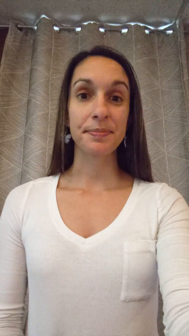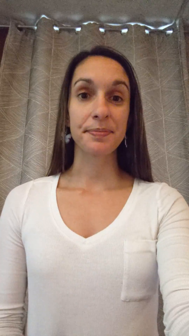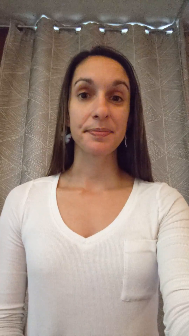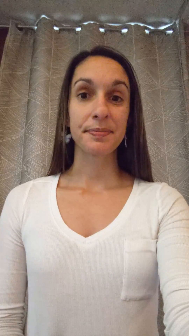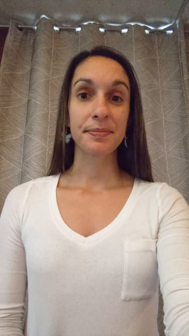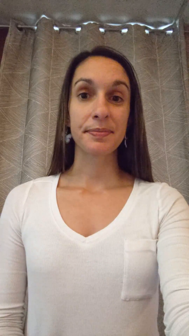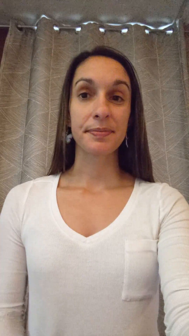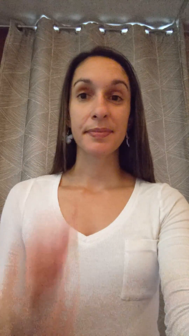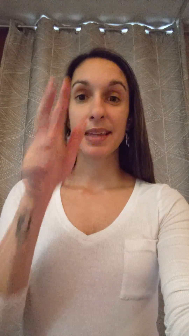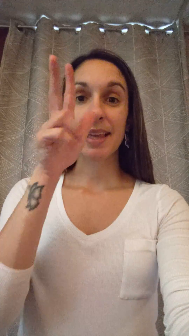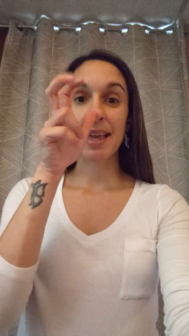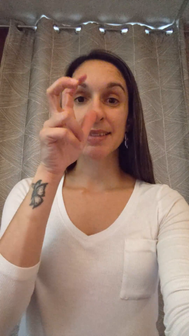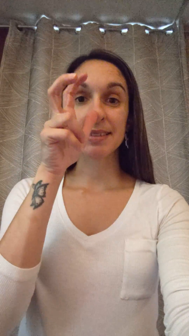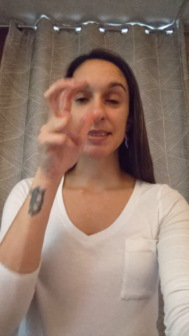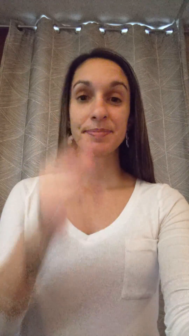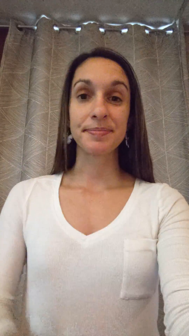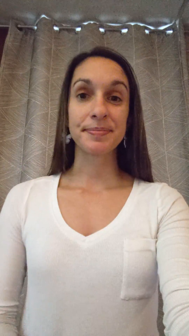ant